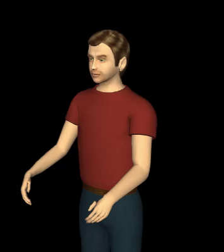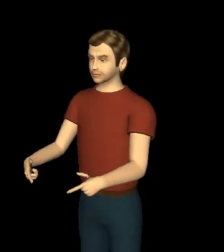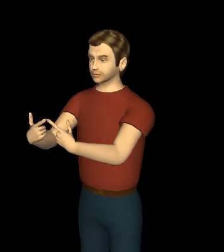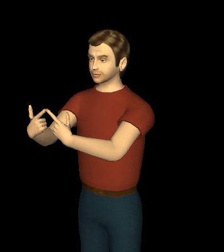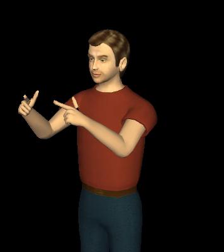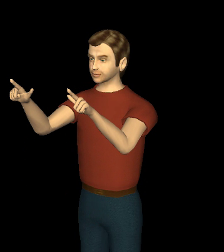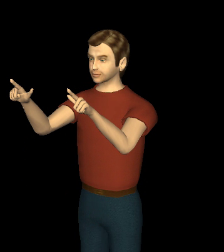حر